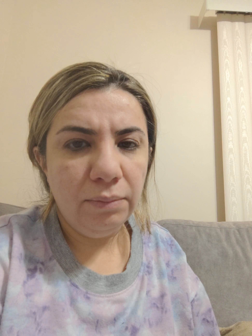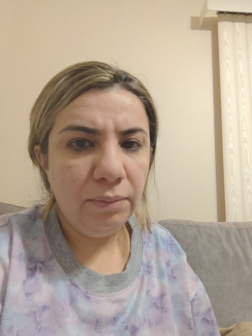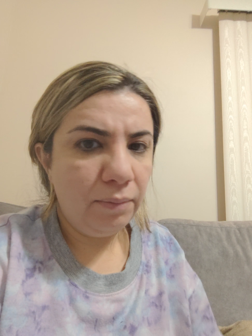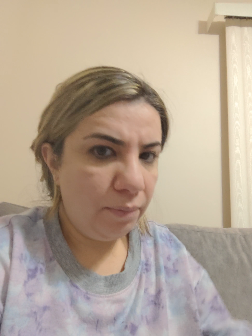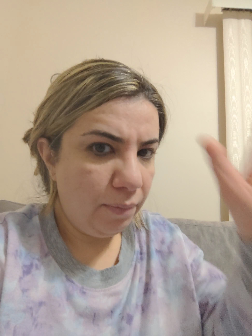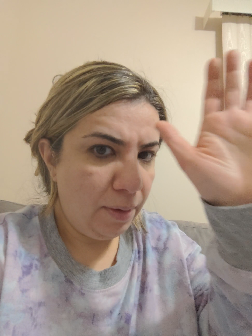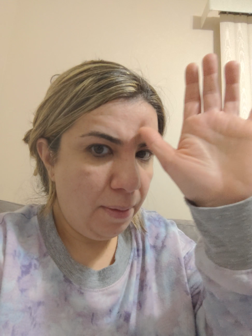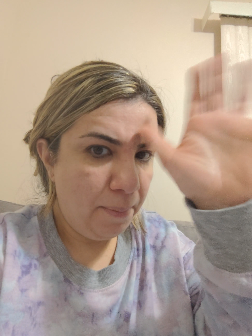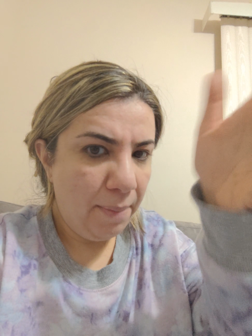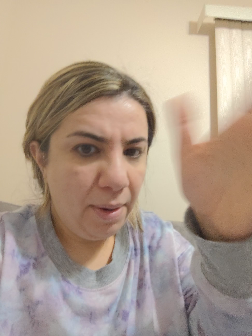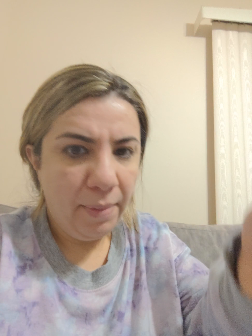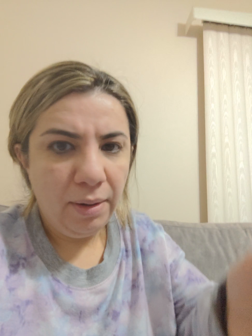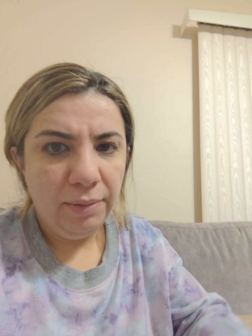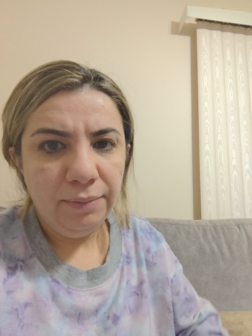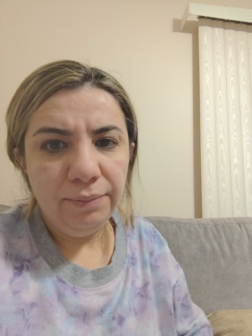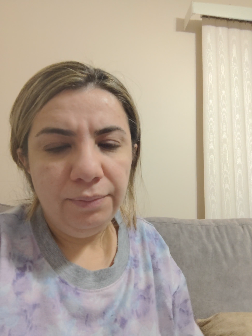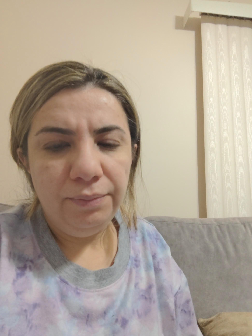grandpa